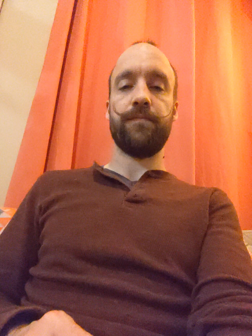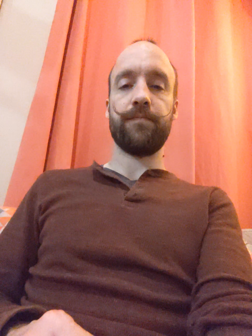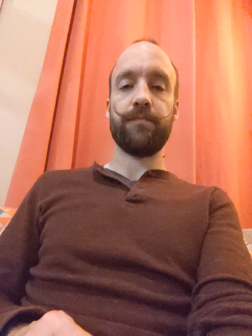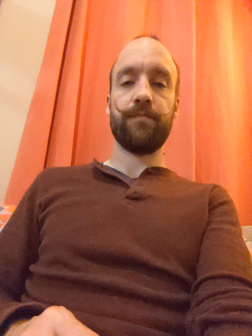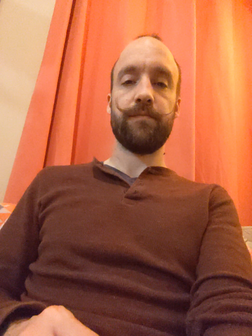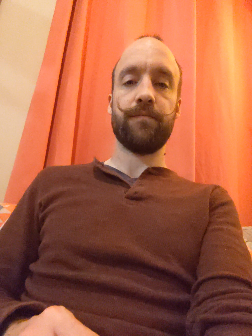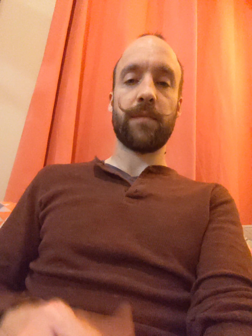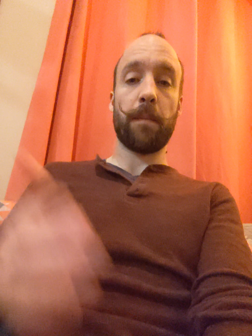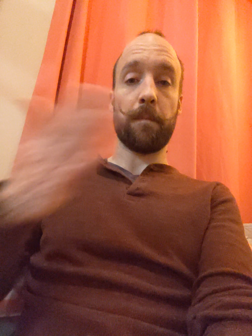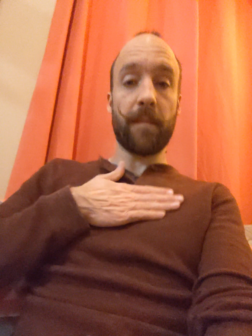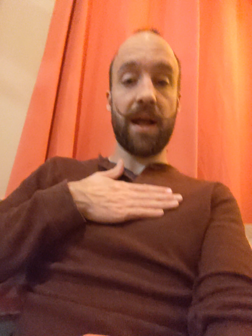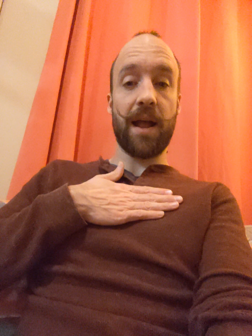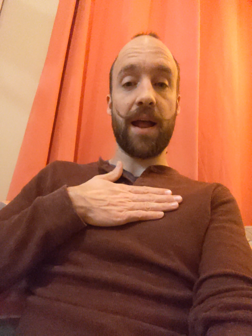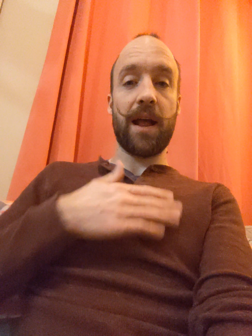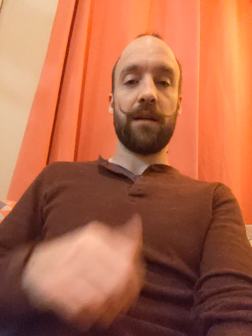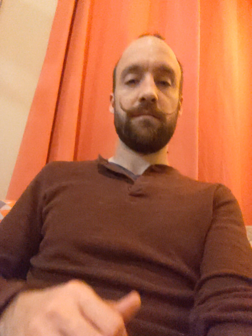my